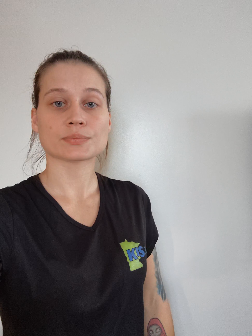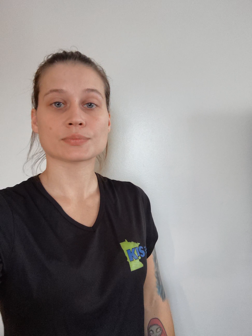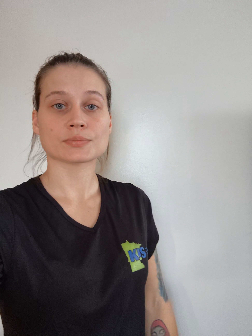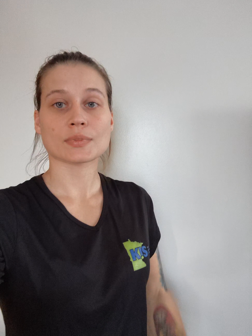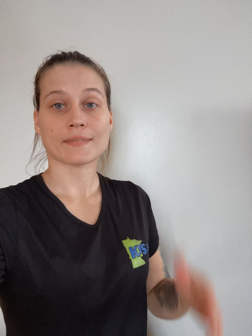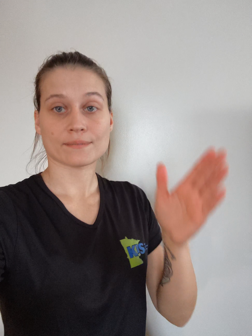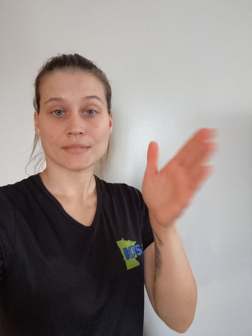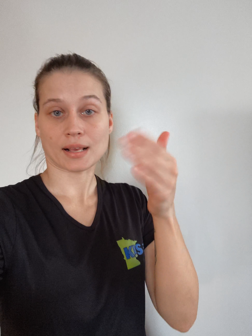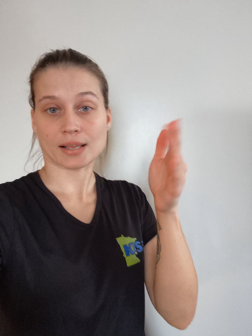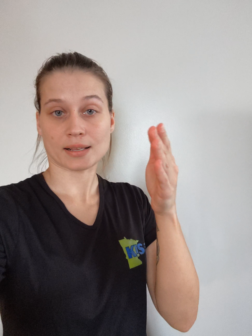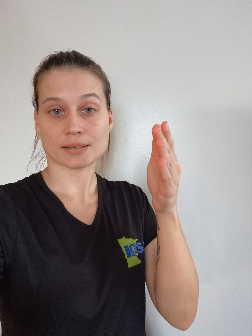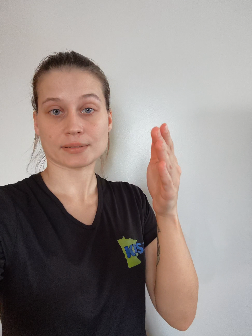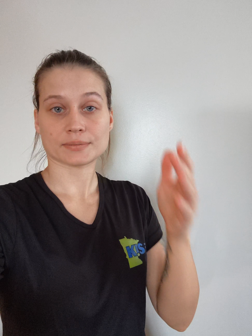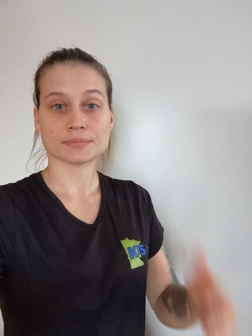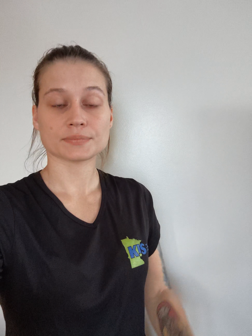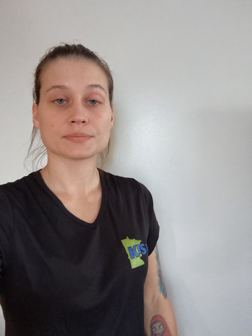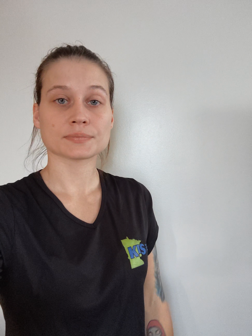flag